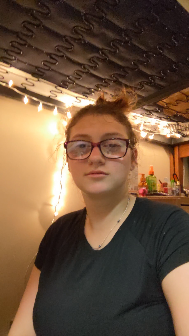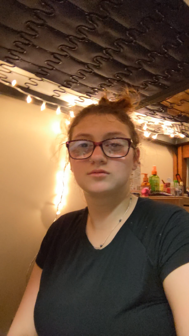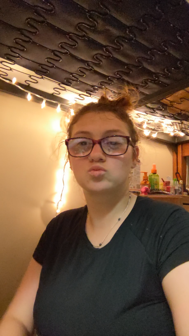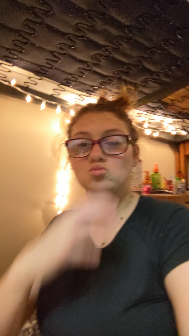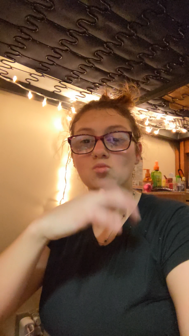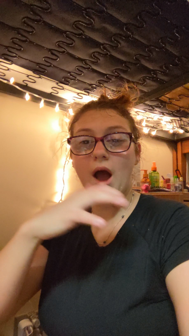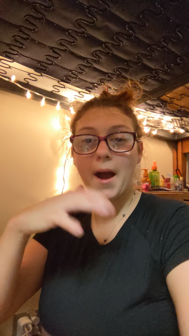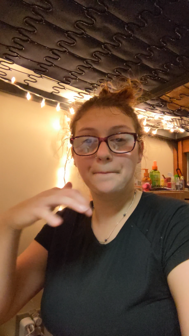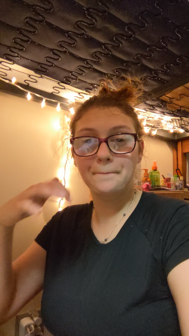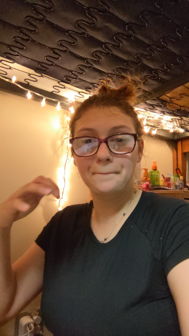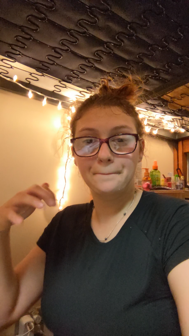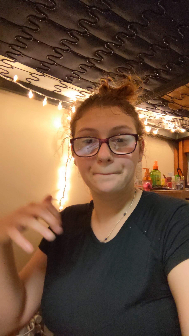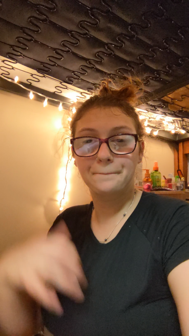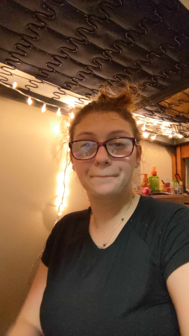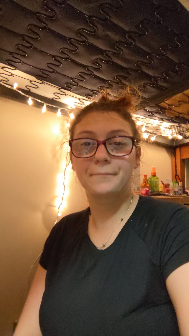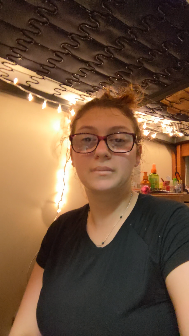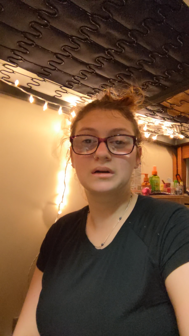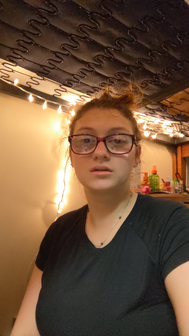grapes